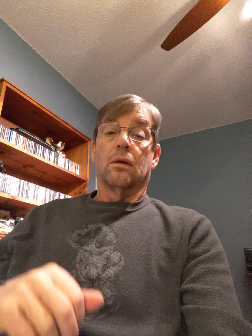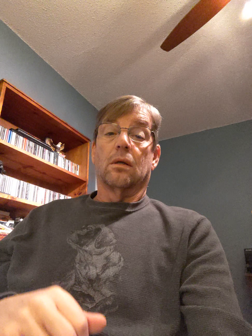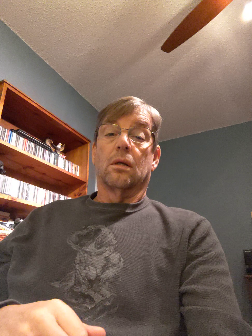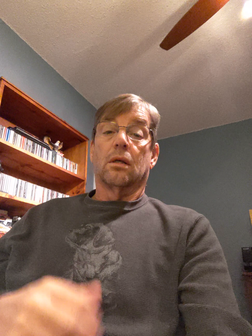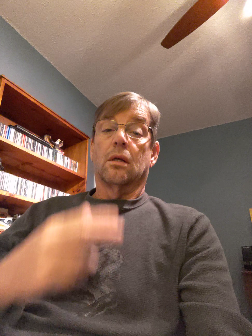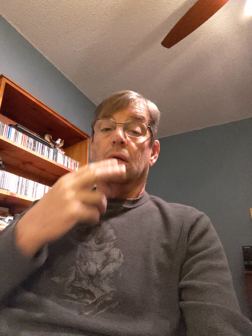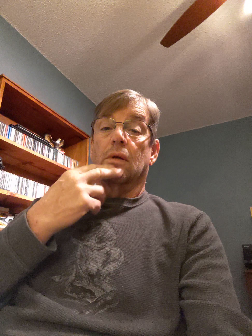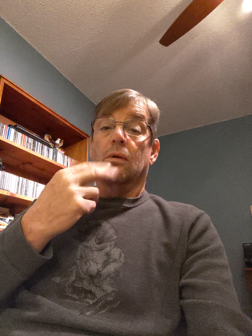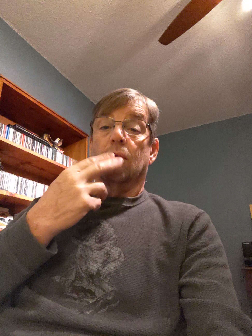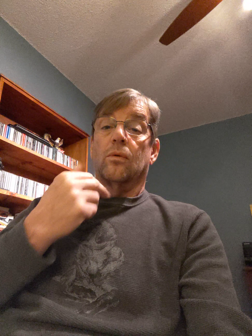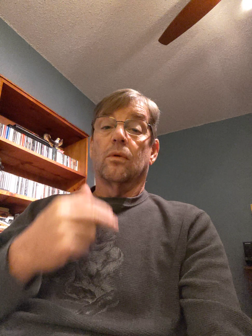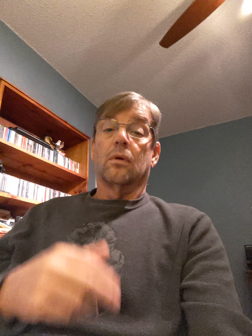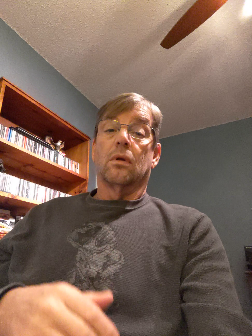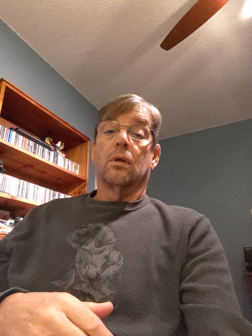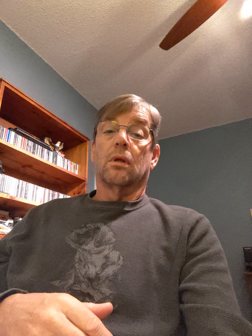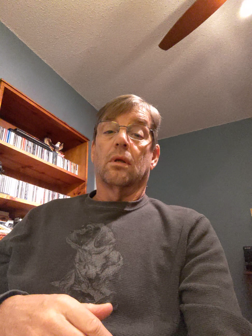cute